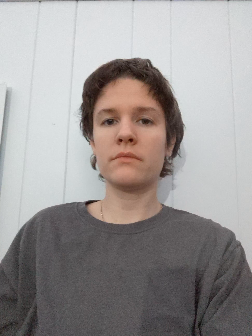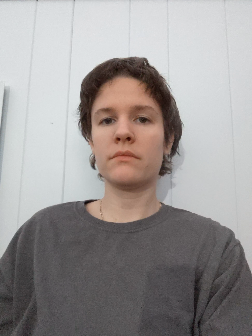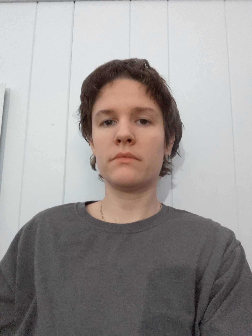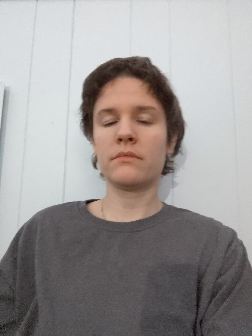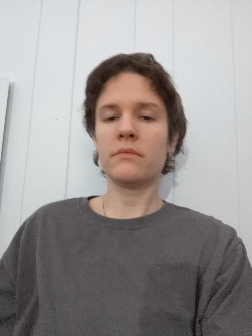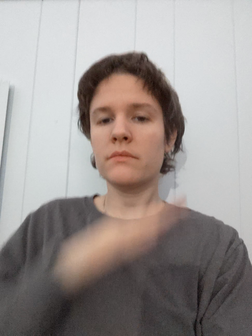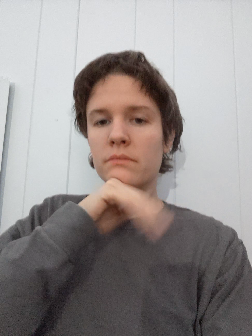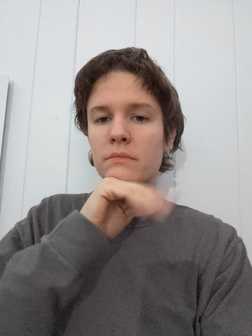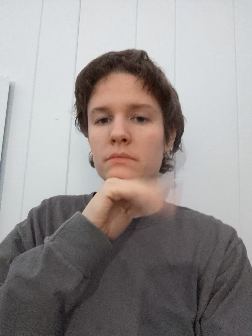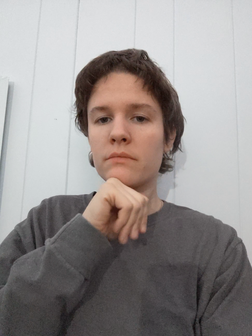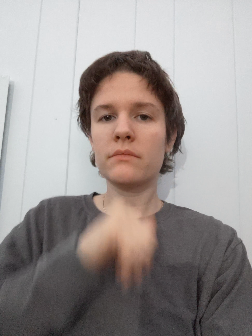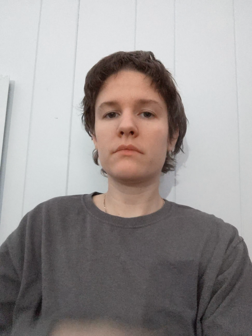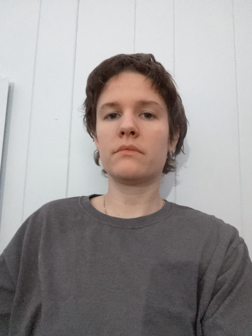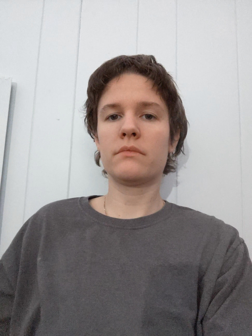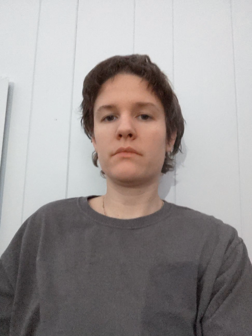pig